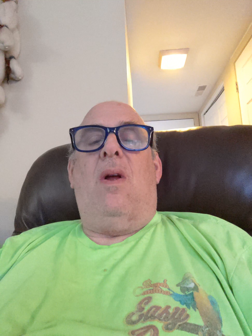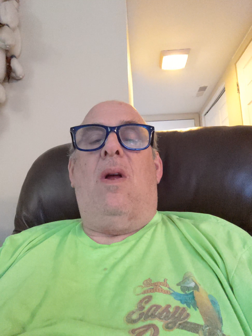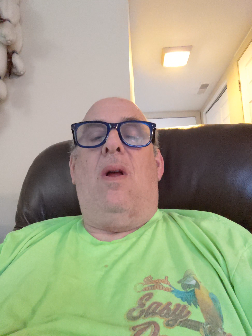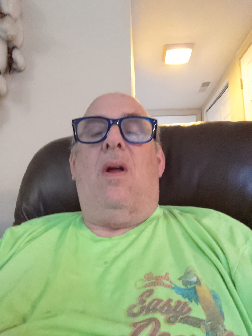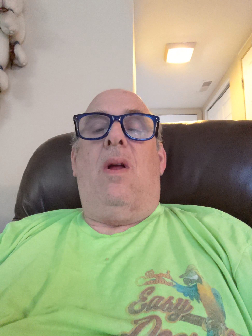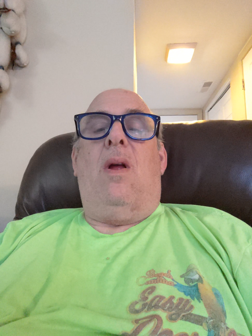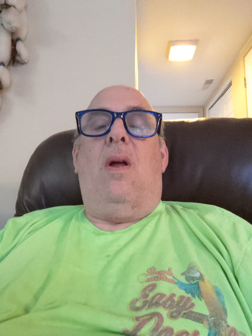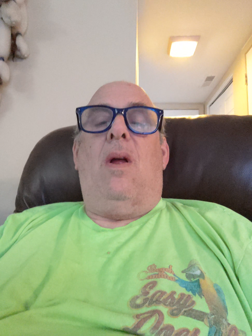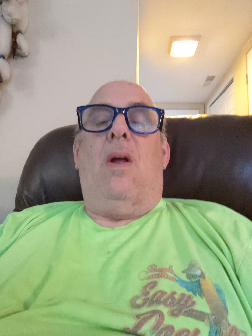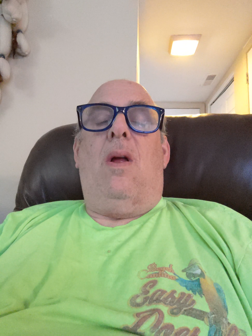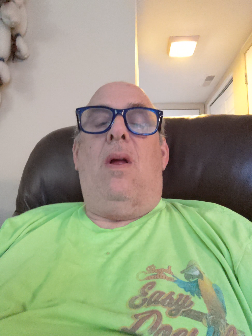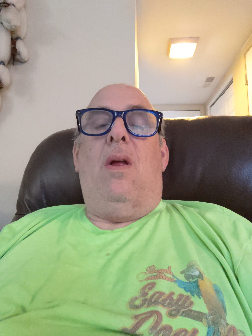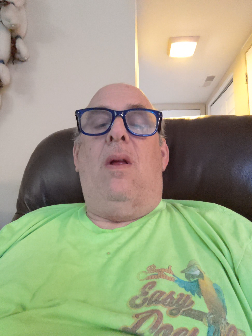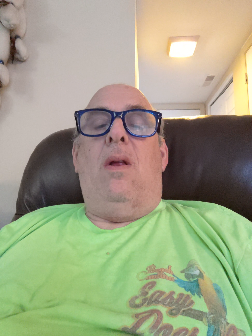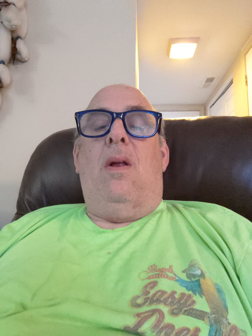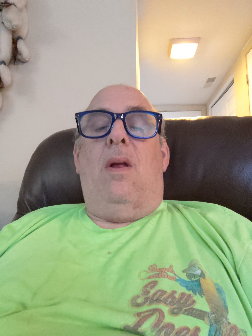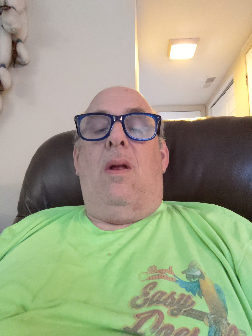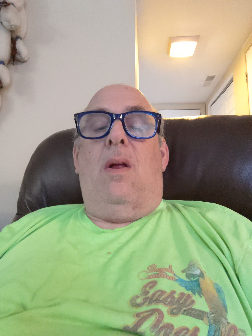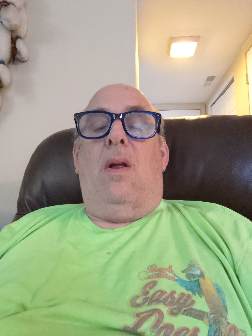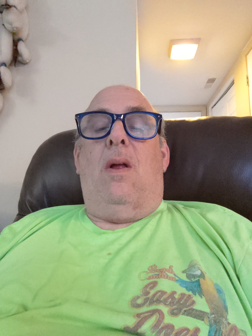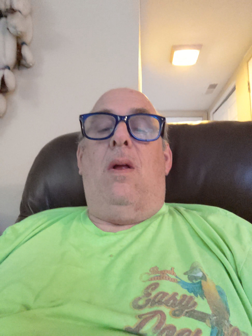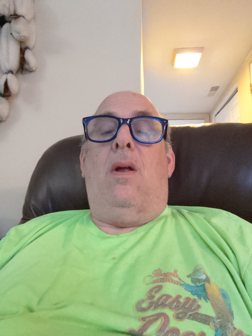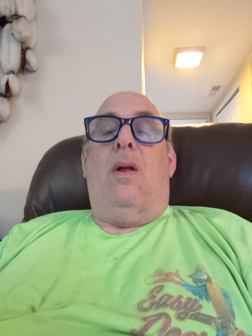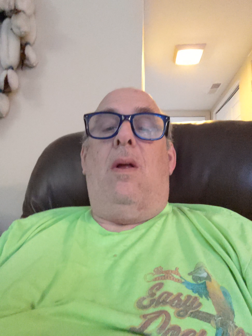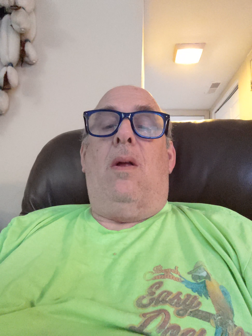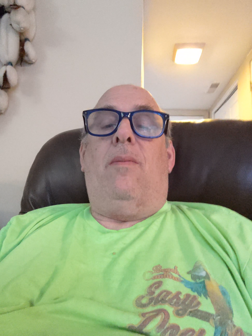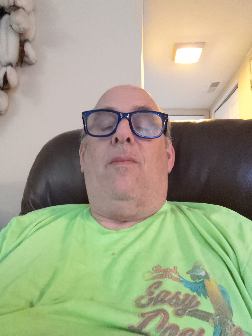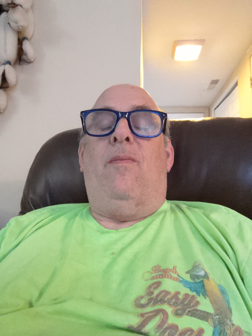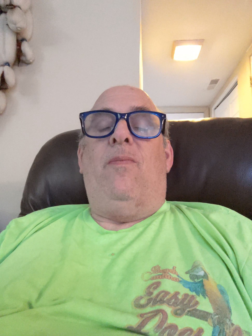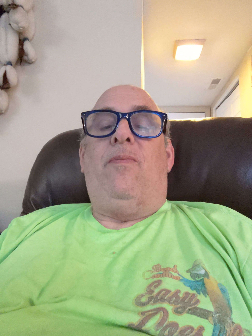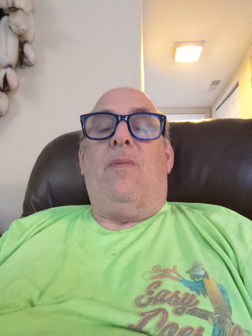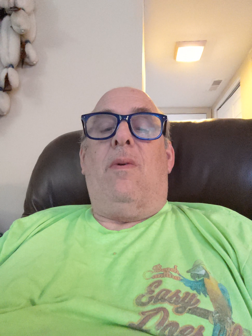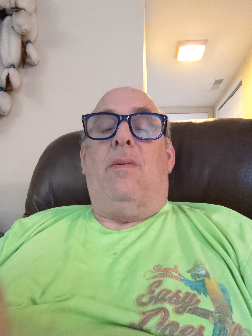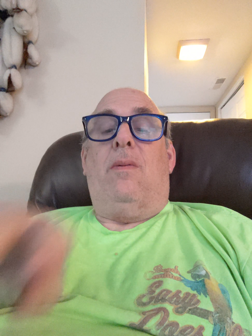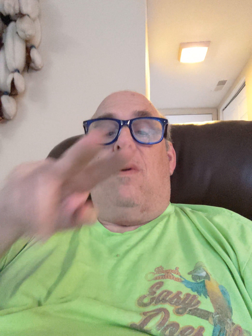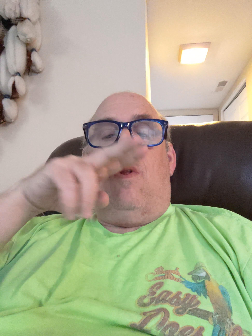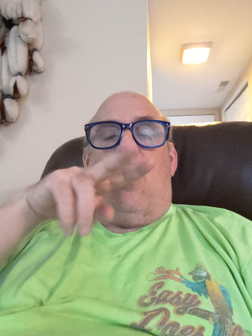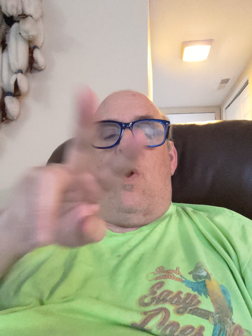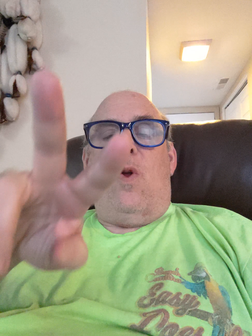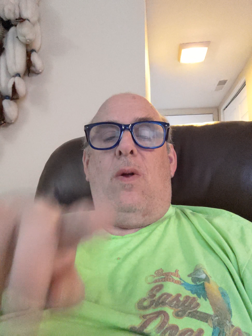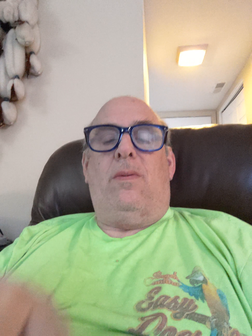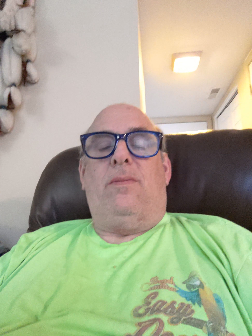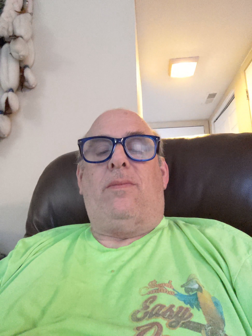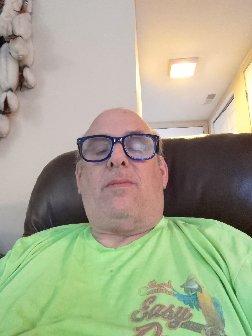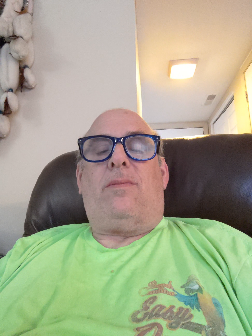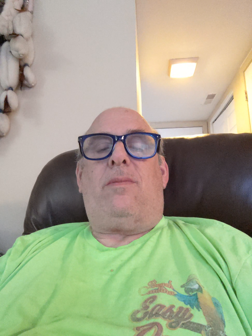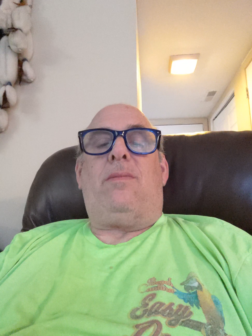look